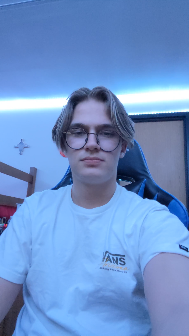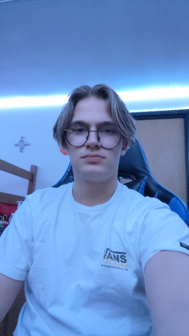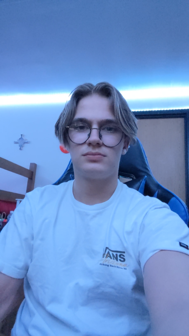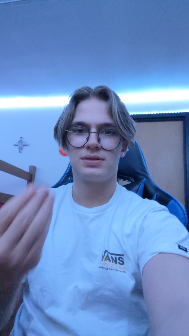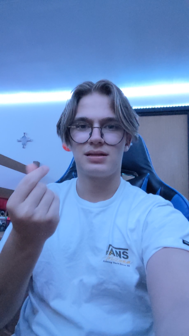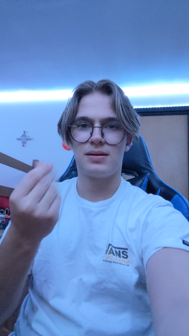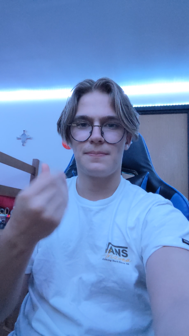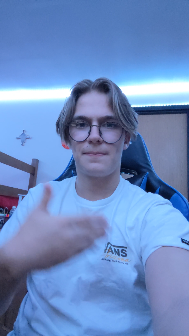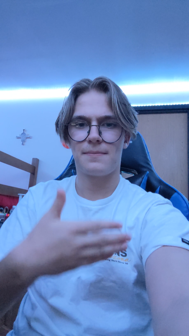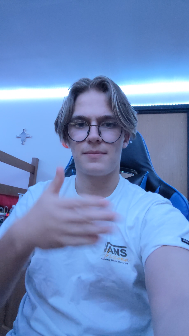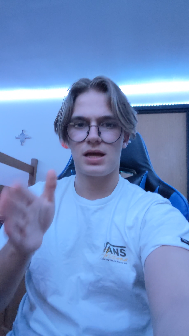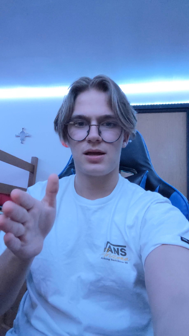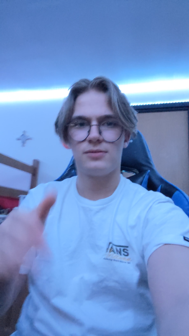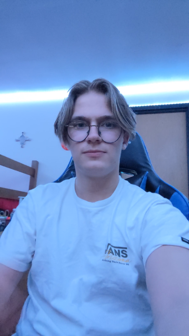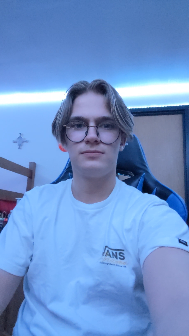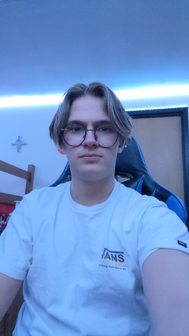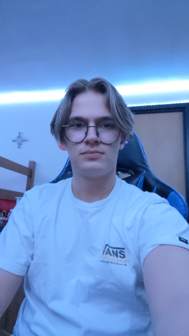sandbox